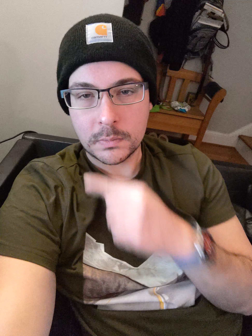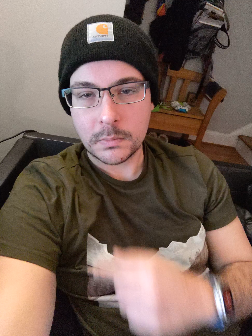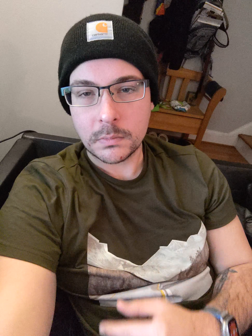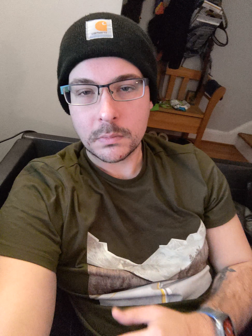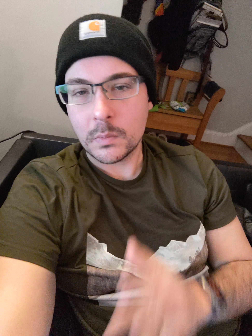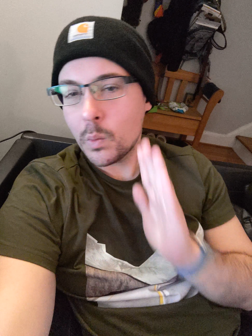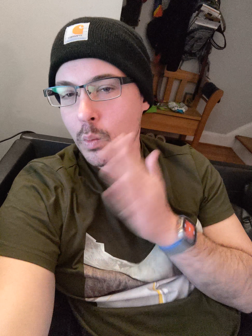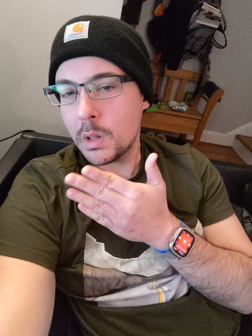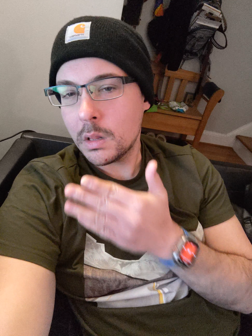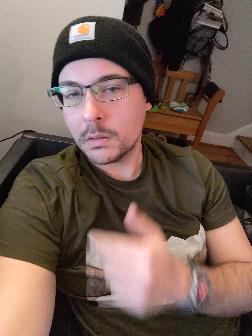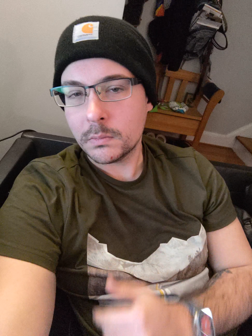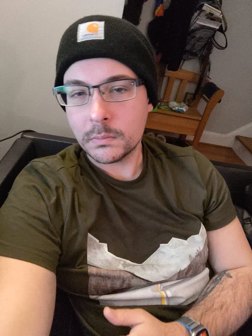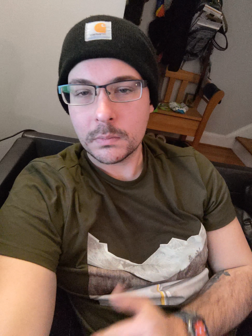will